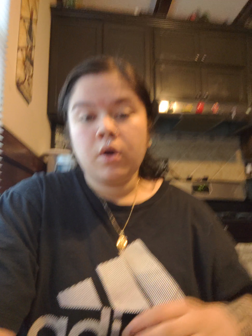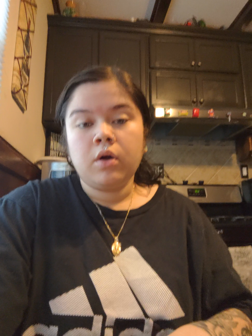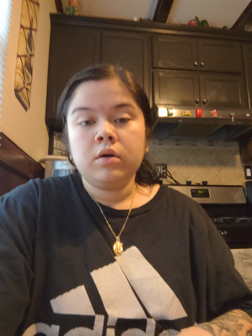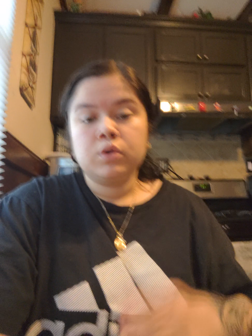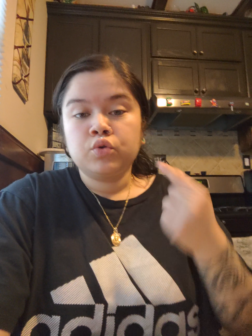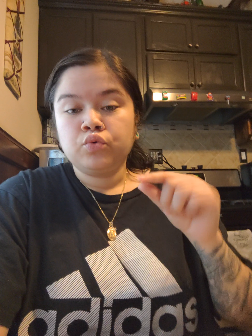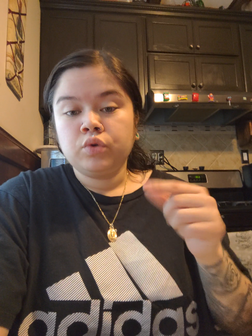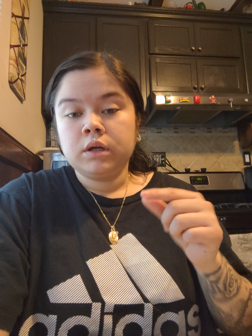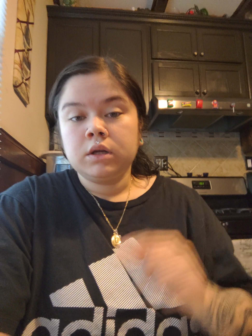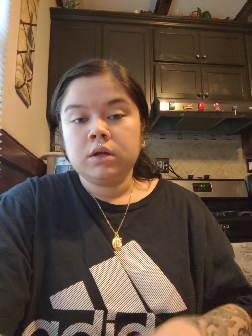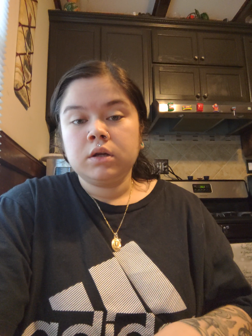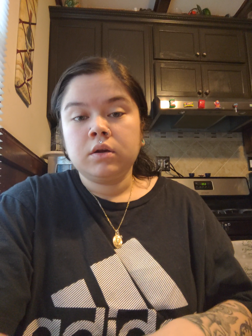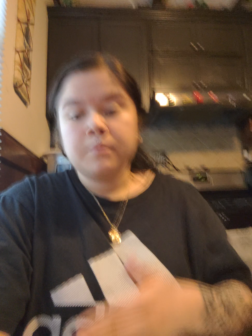green